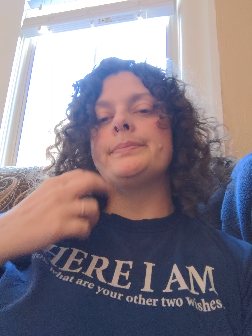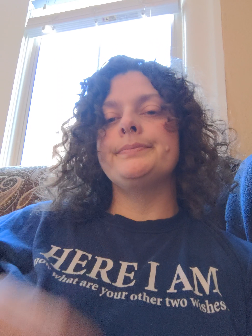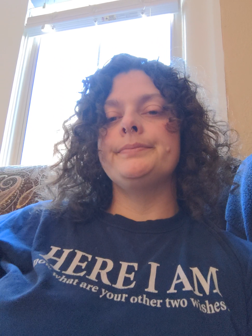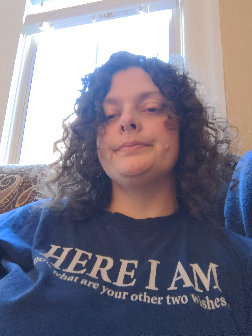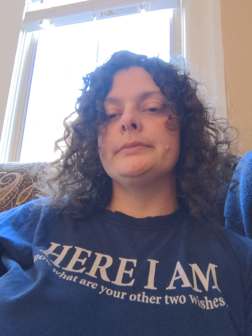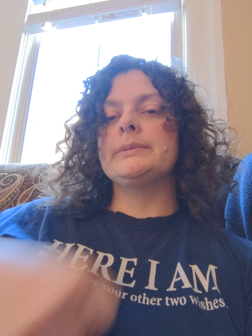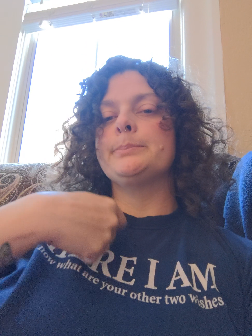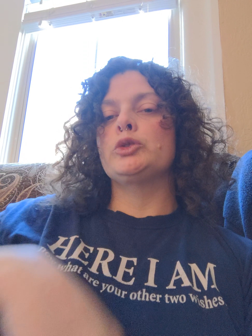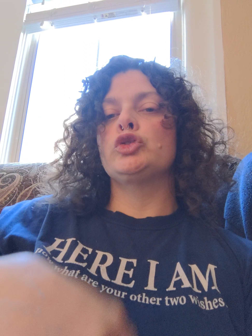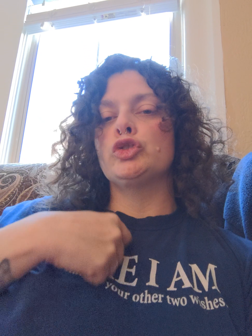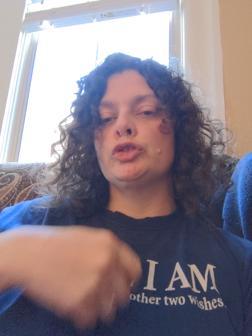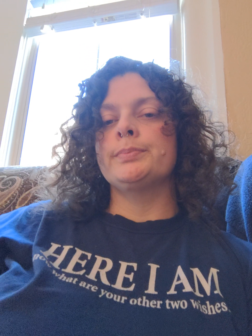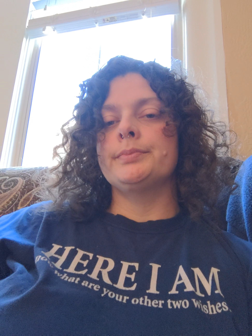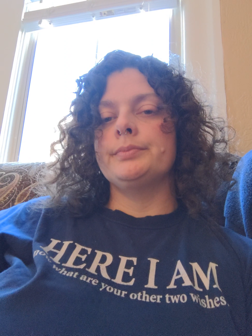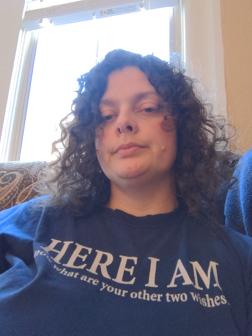zipper